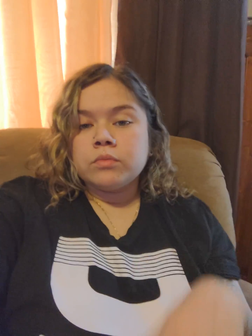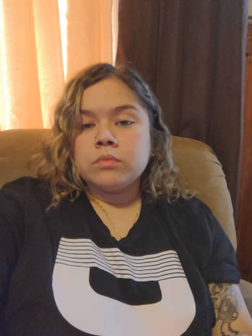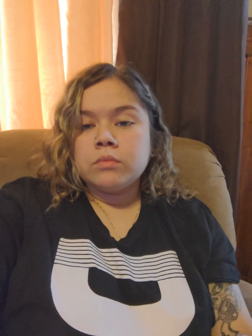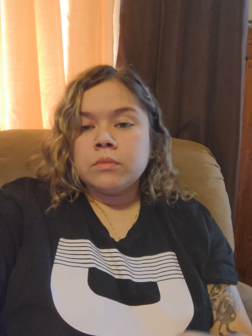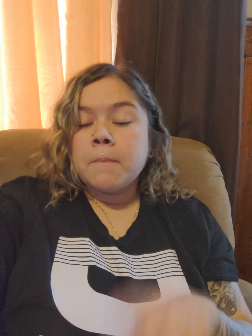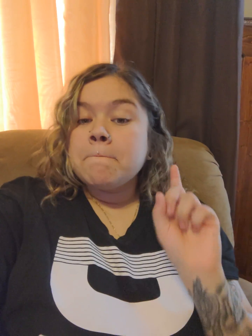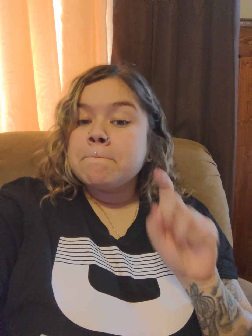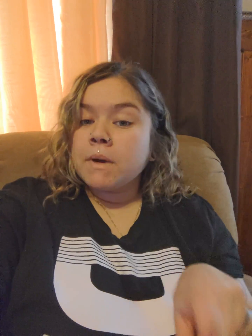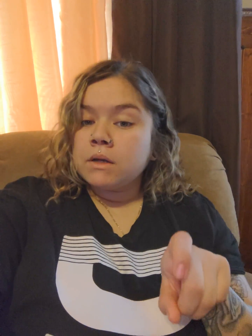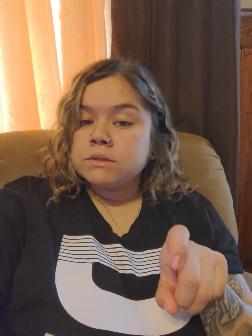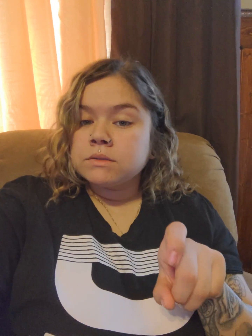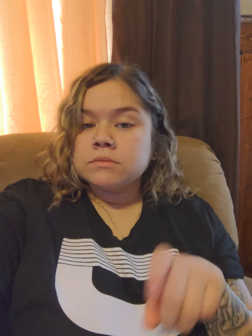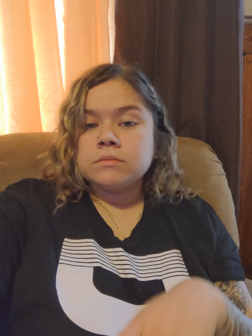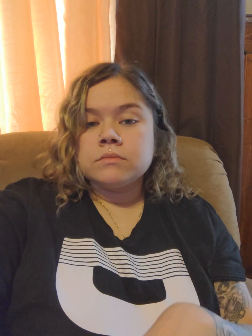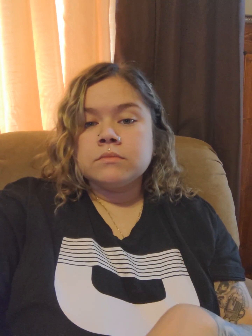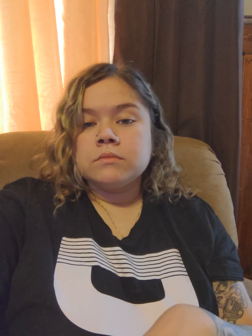must